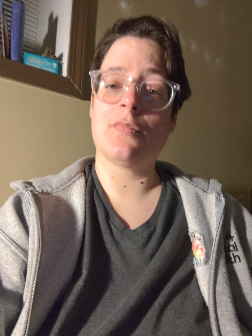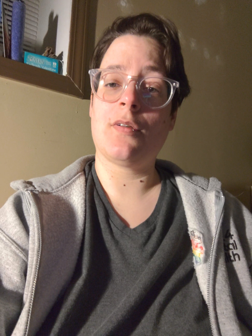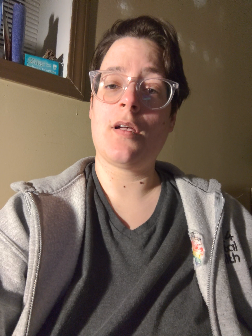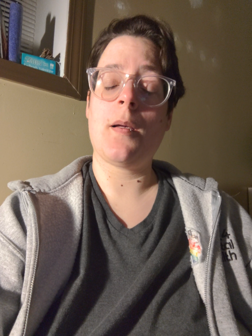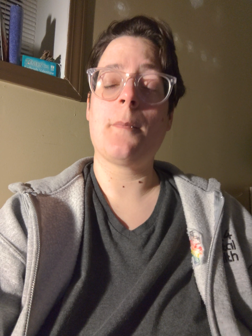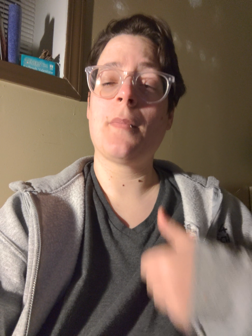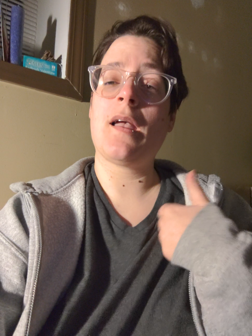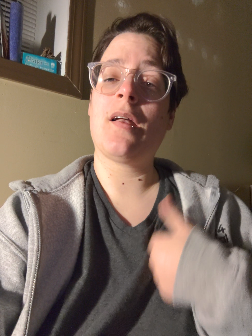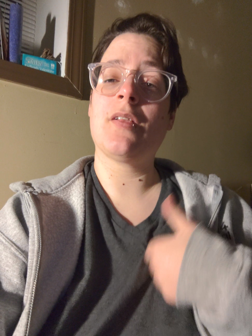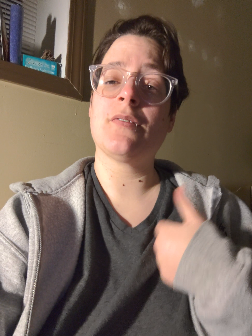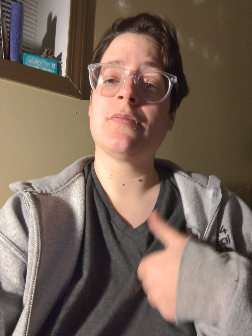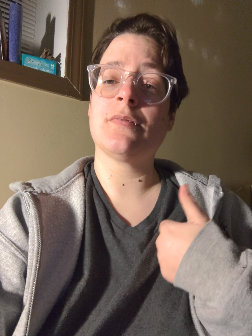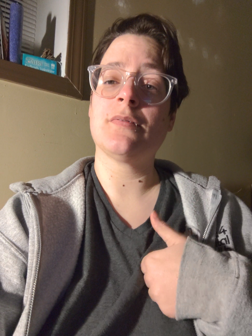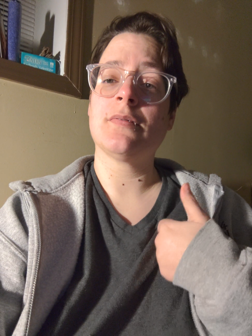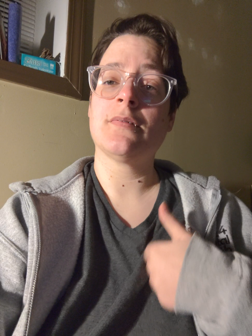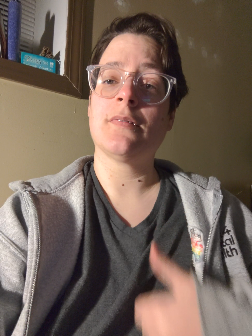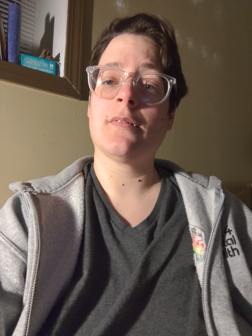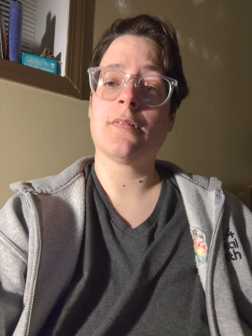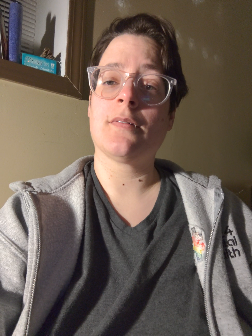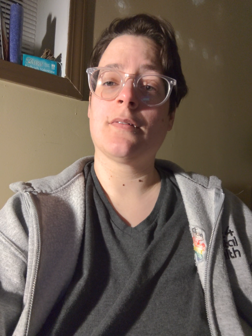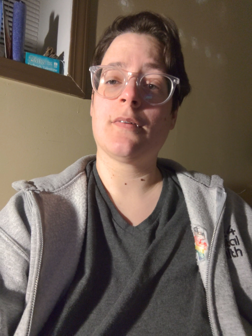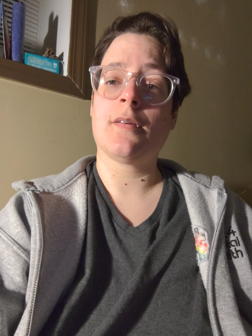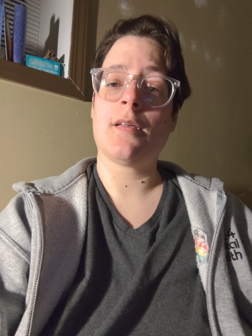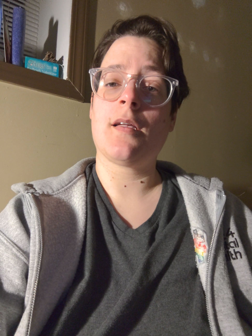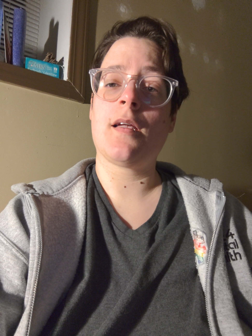bath